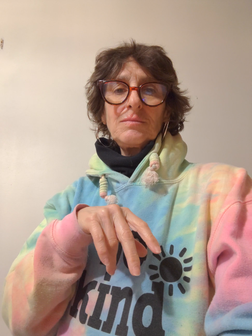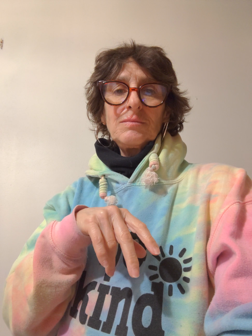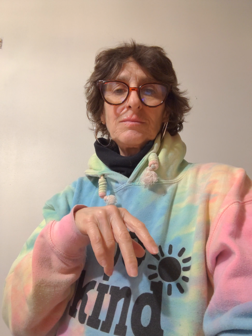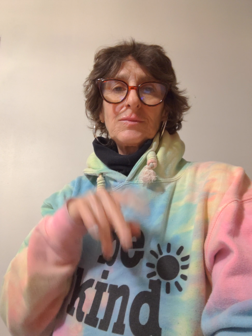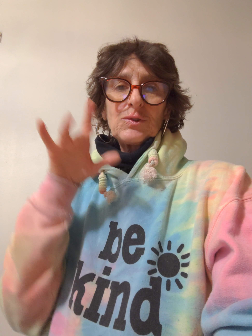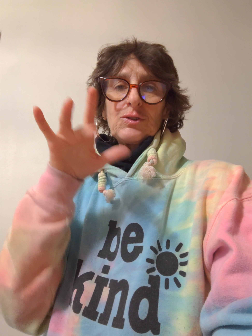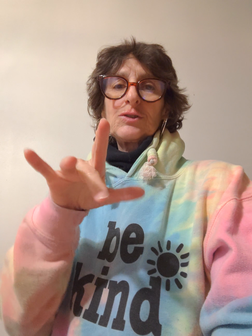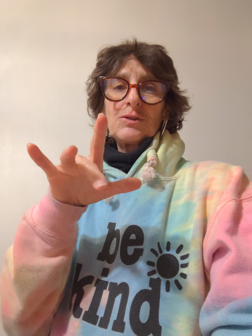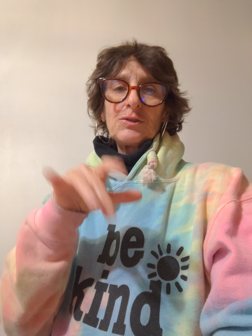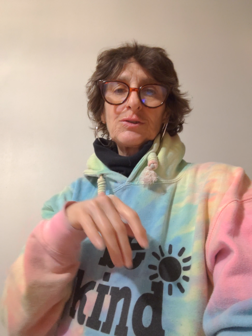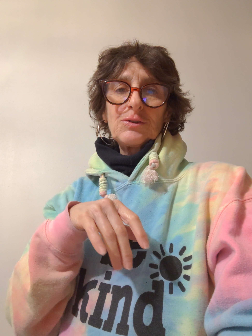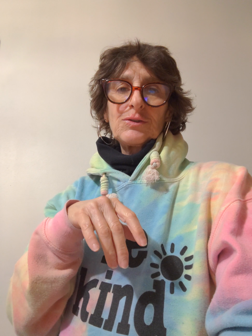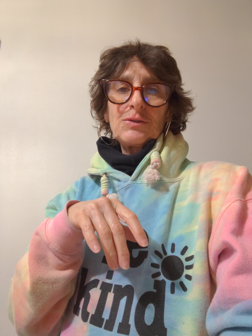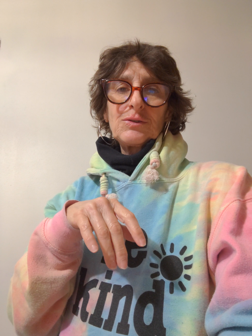touch